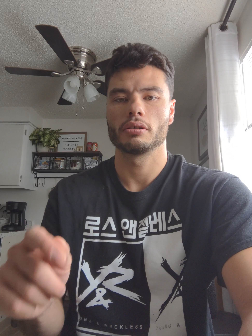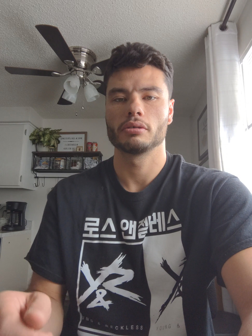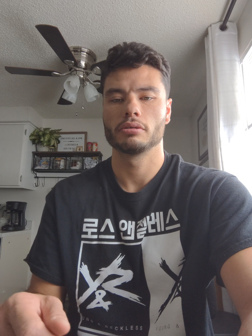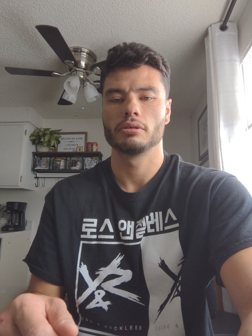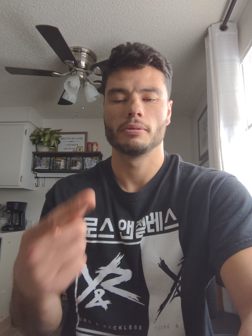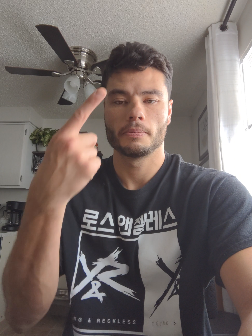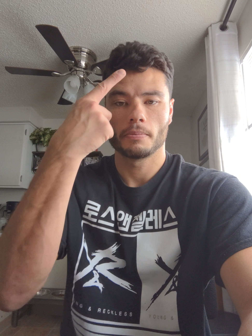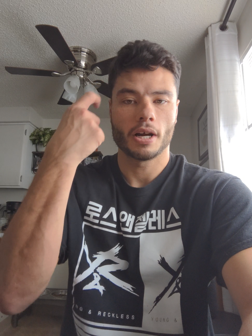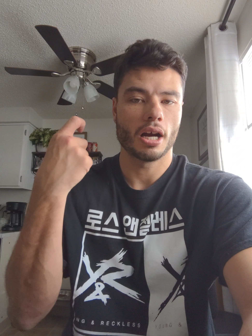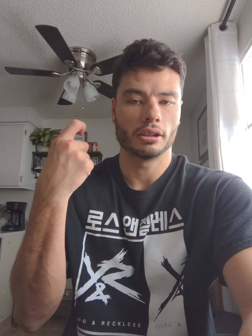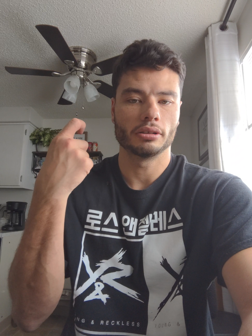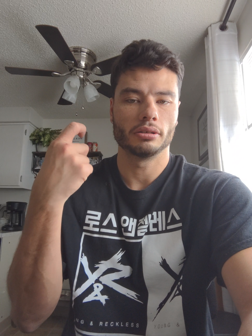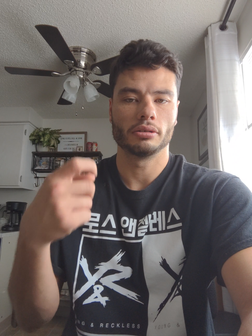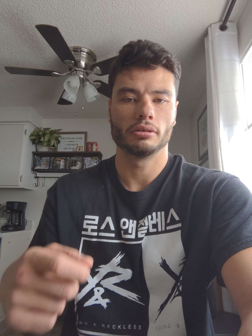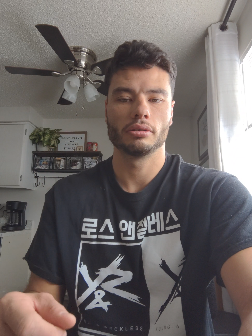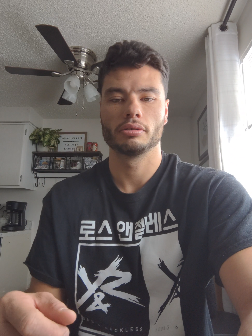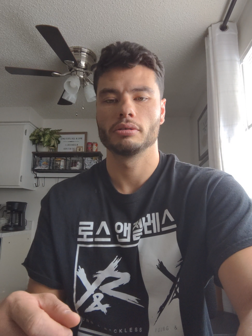because